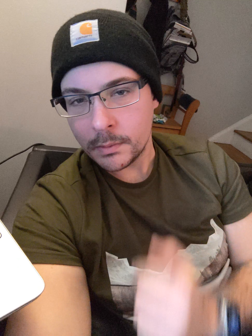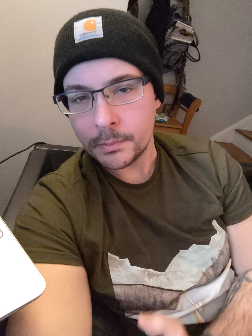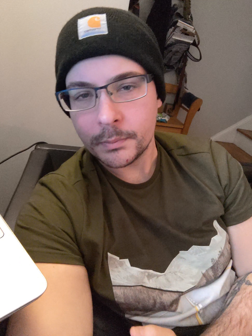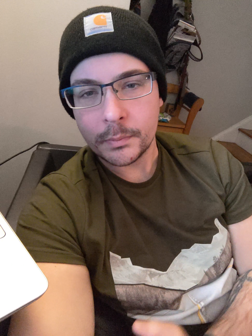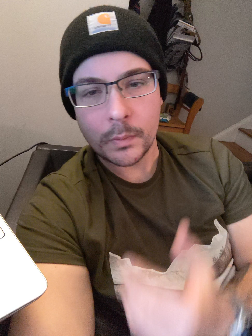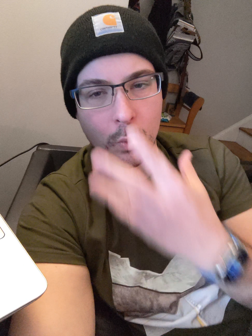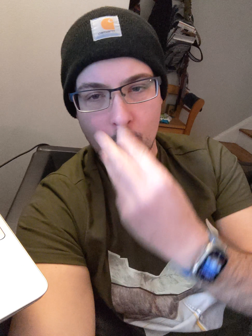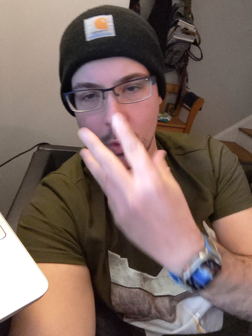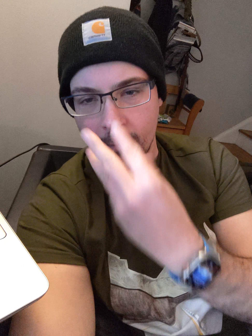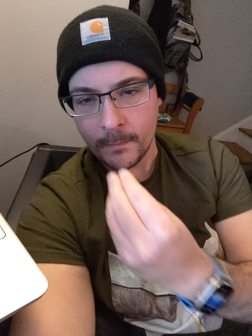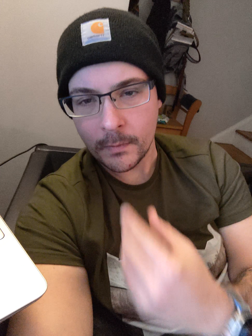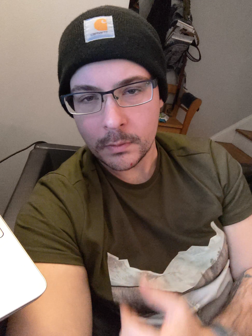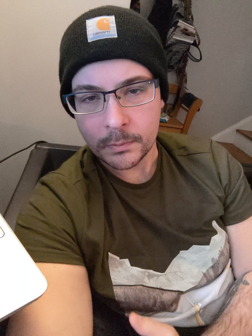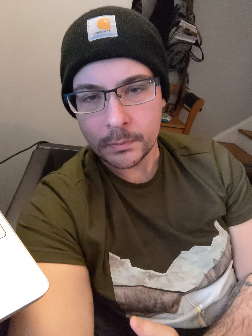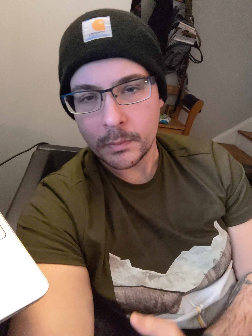wolf